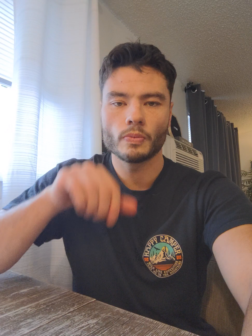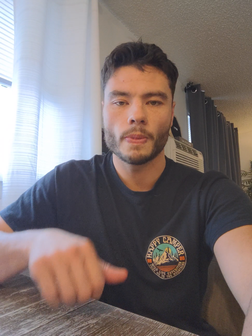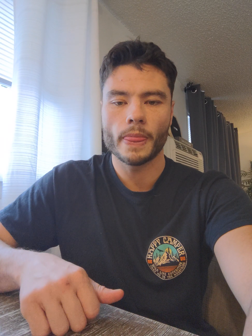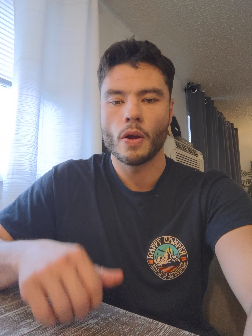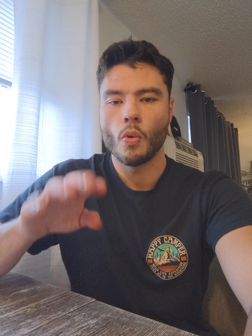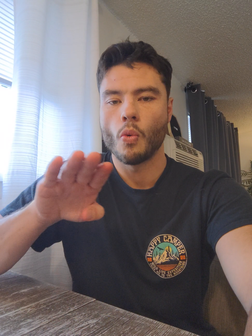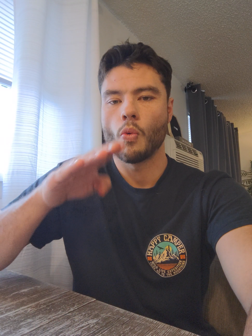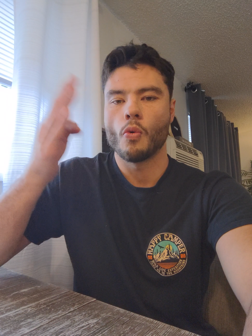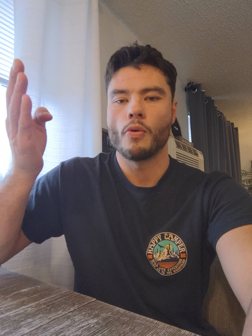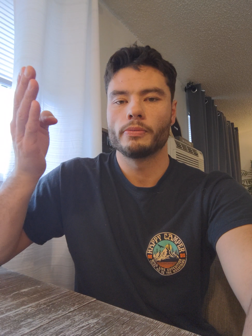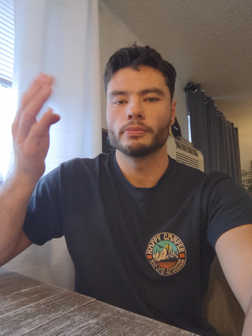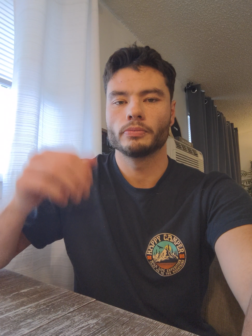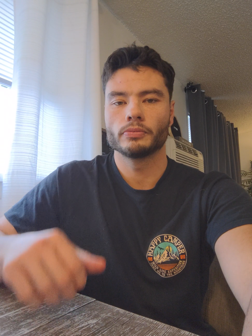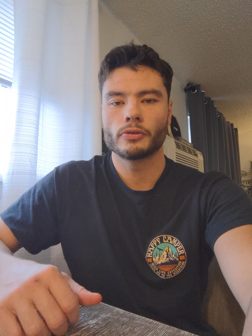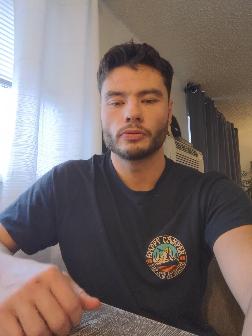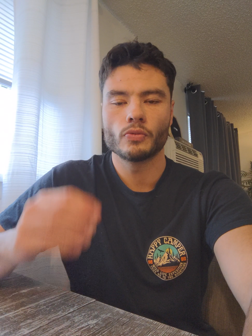open